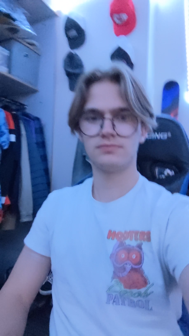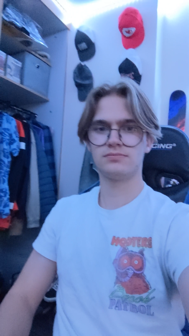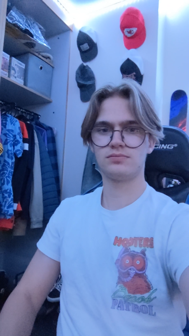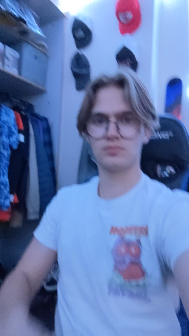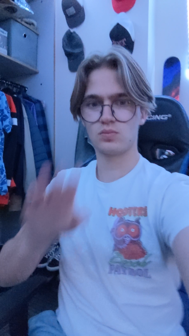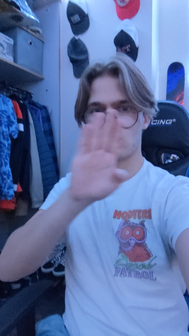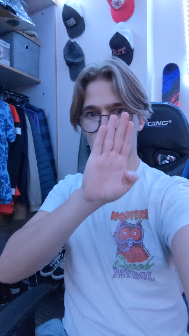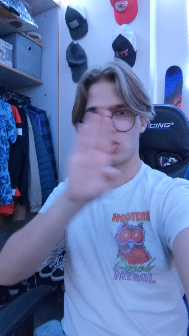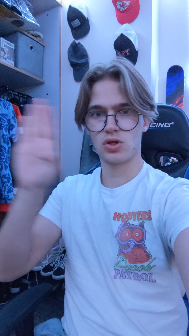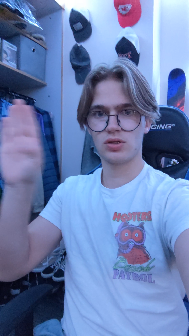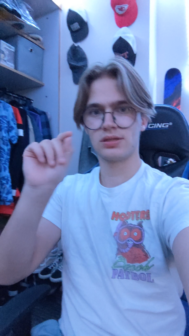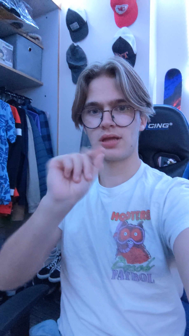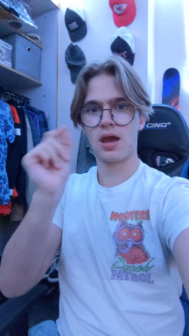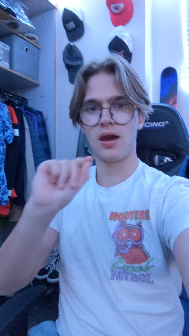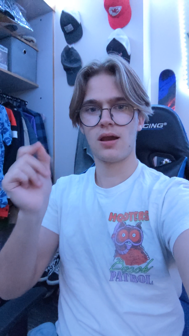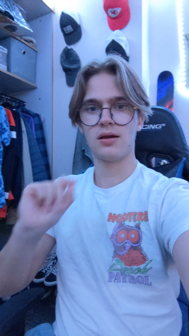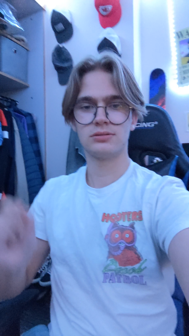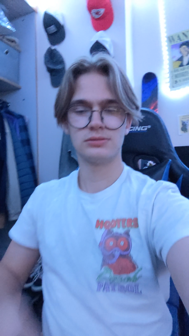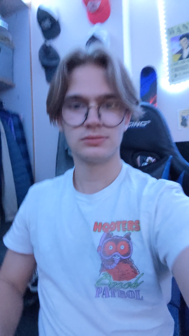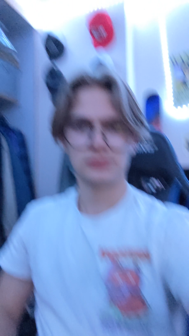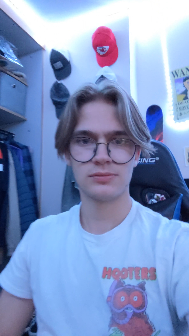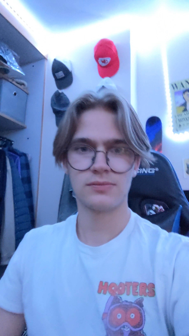chalk